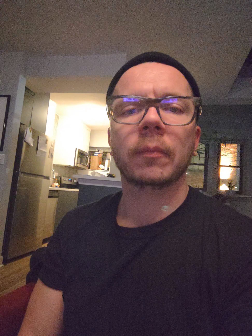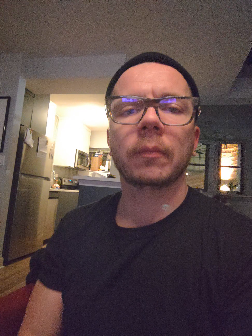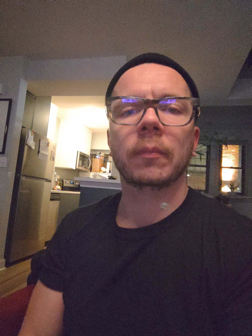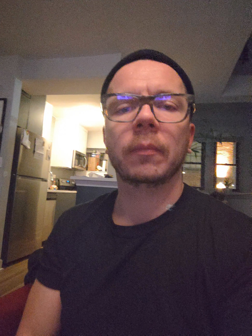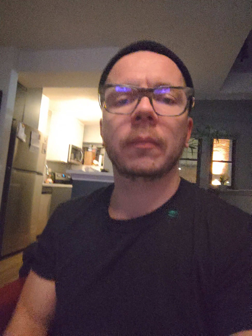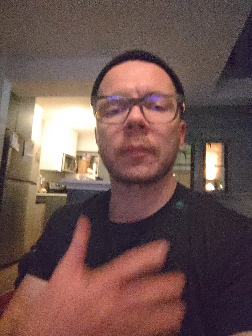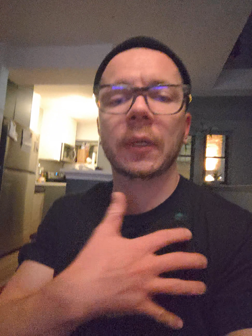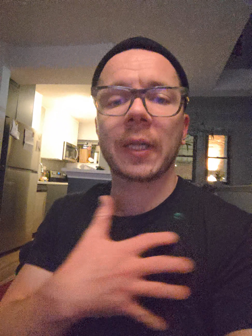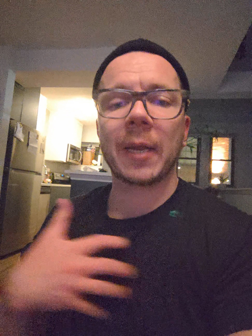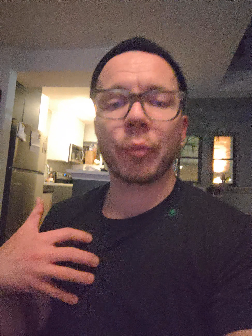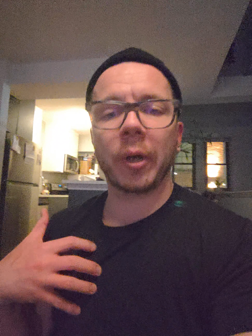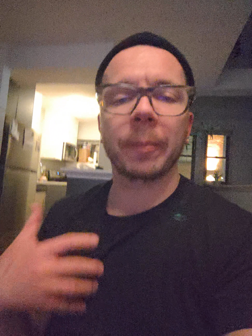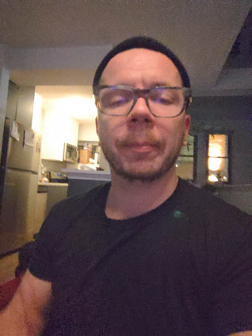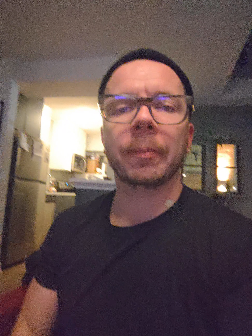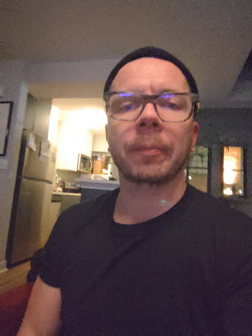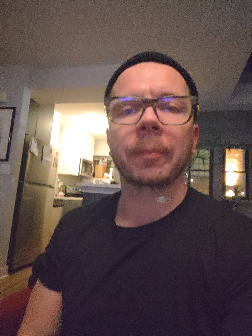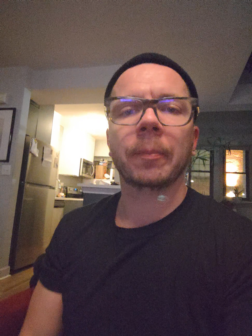zebra